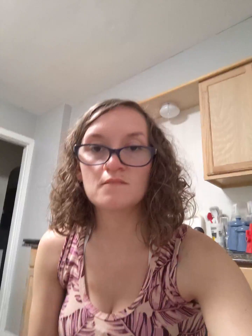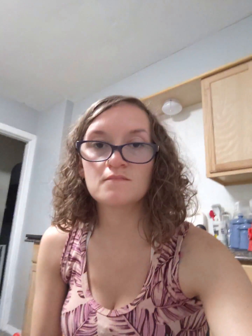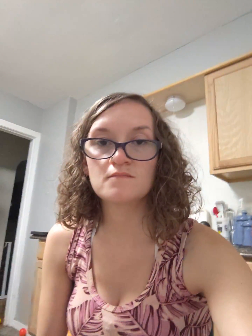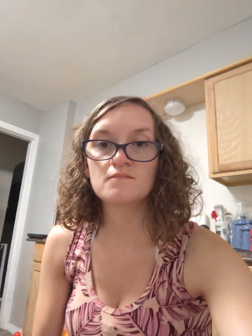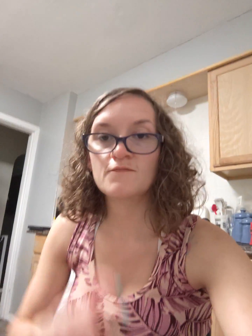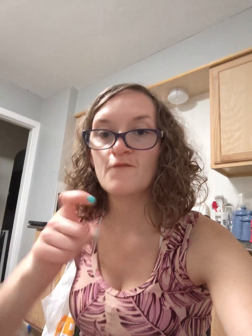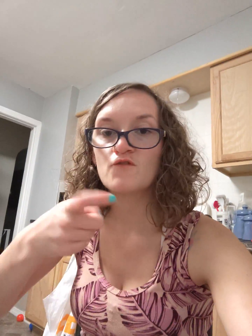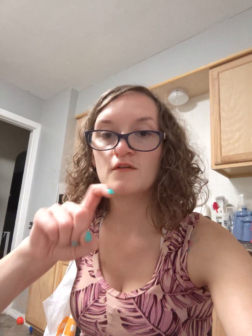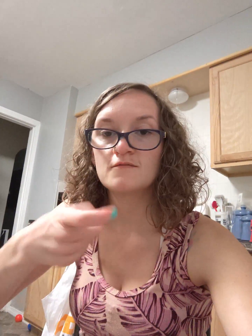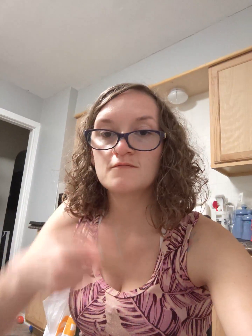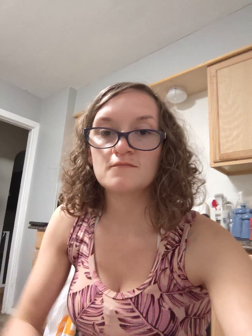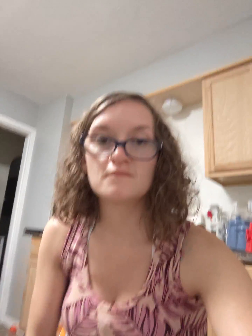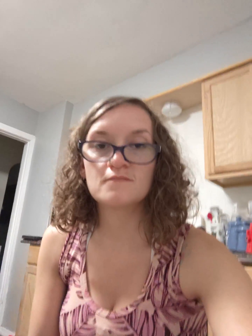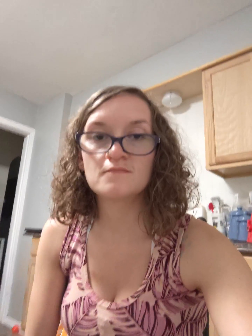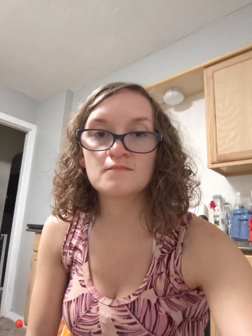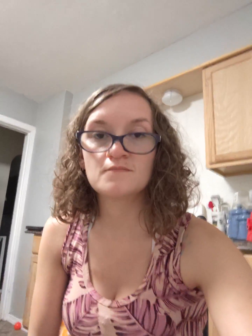friend